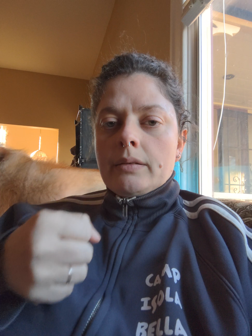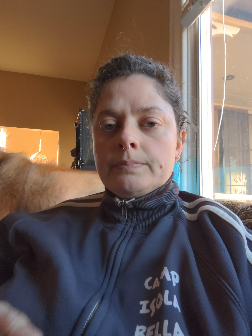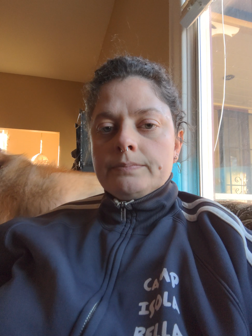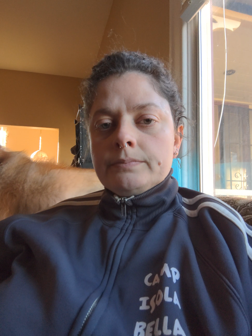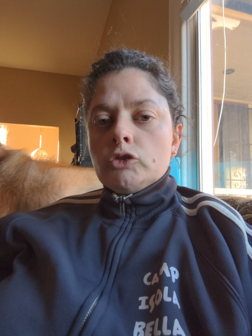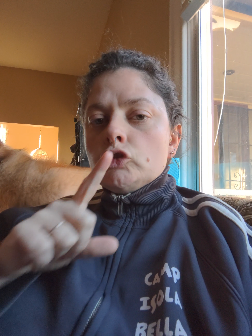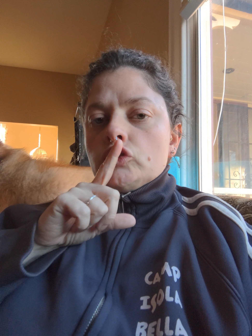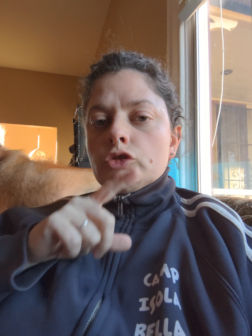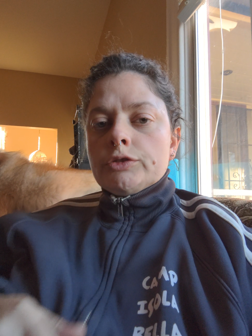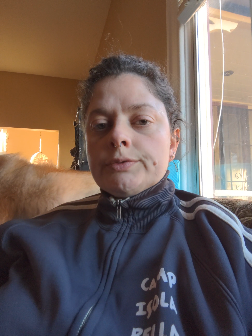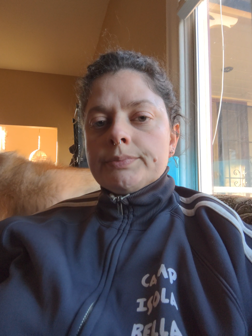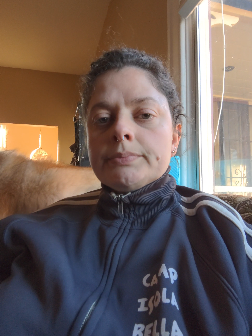shhh